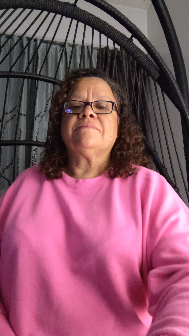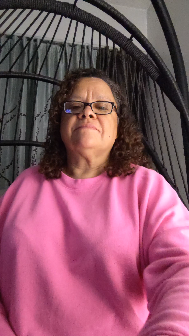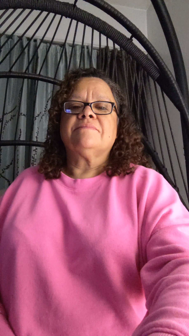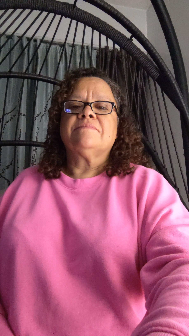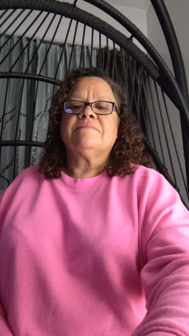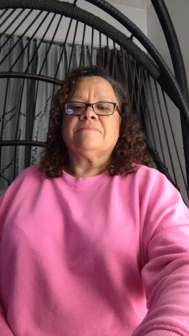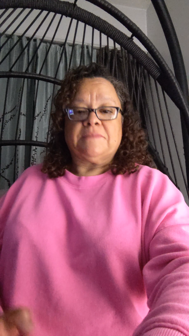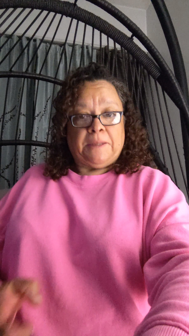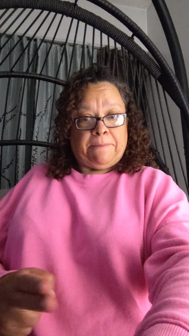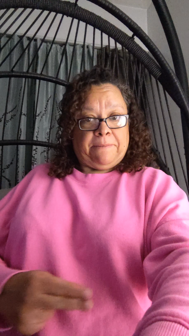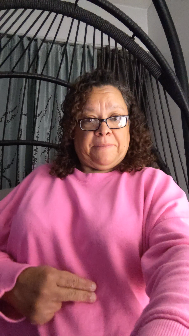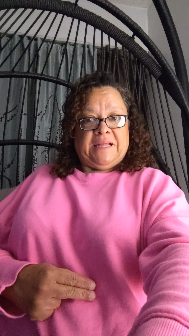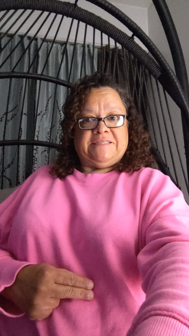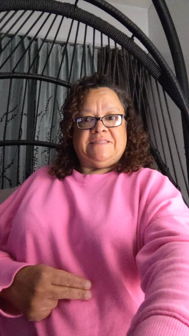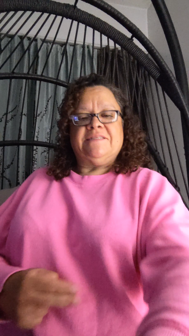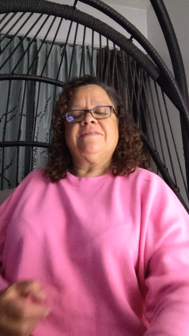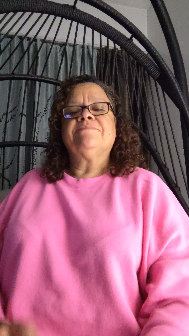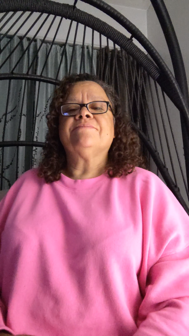belt